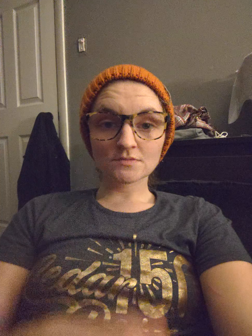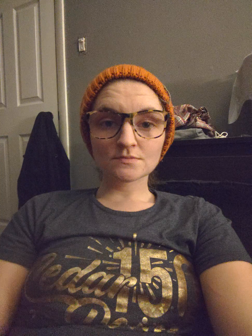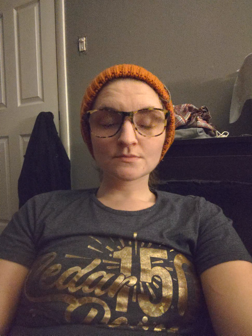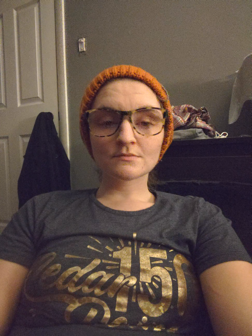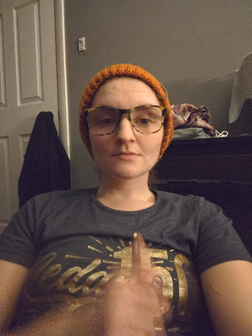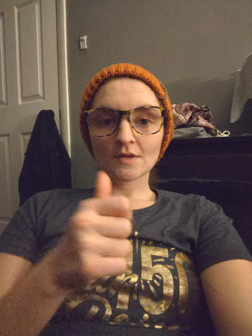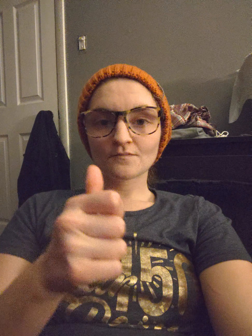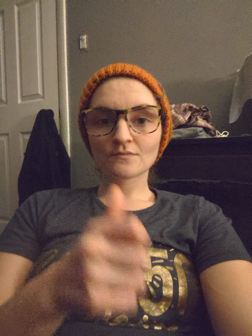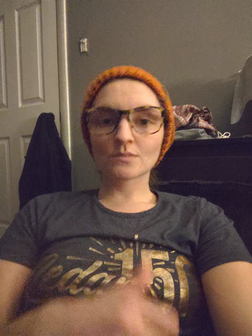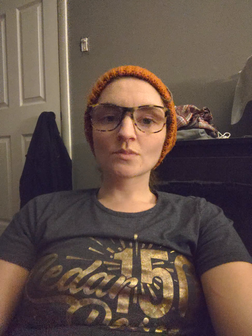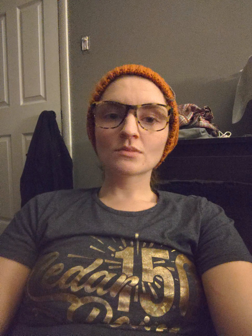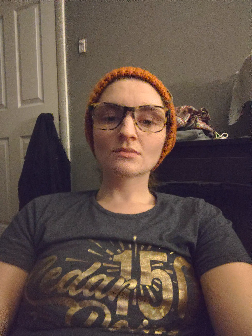yourself